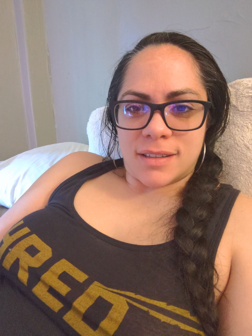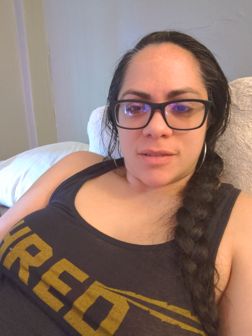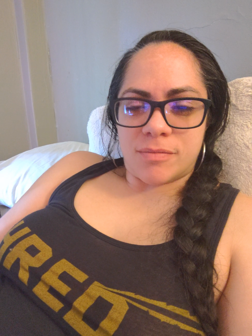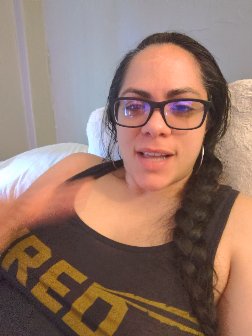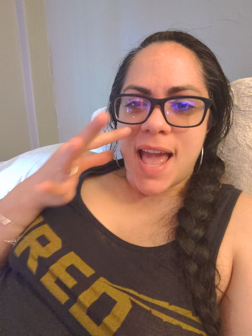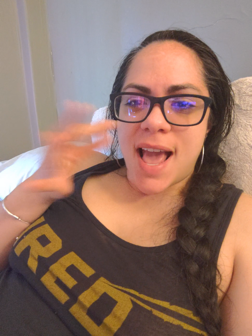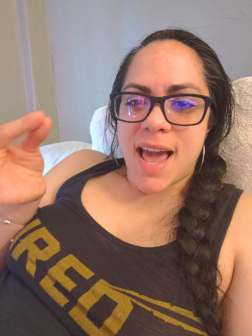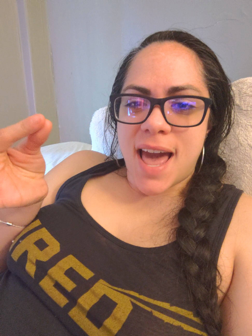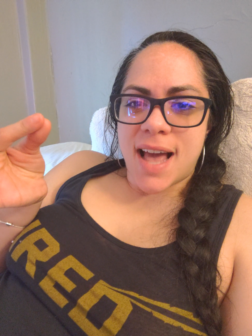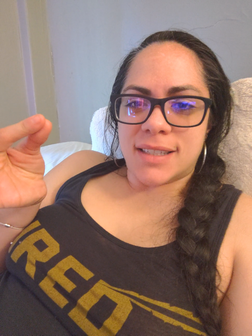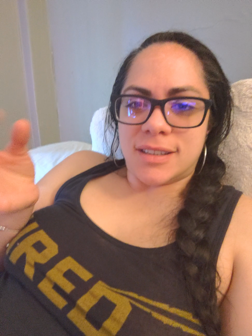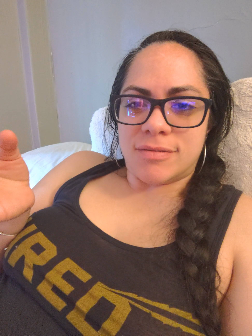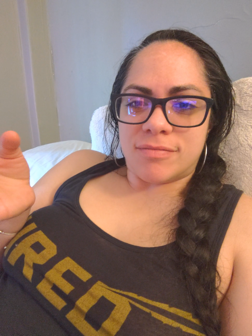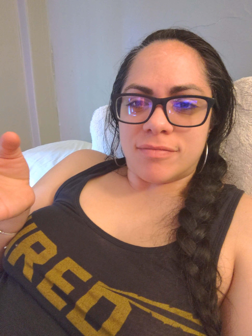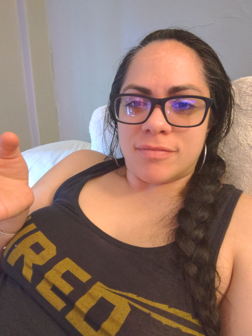cat